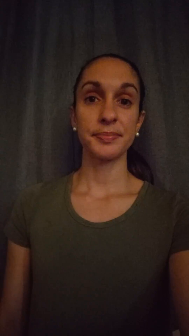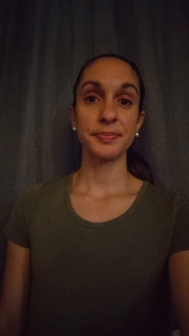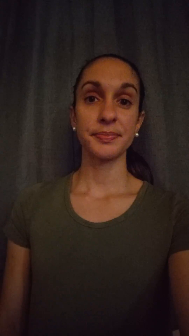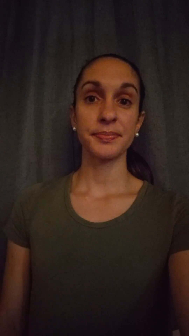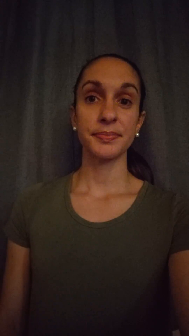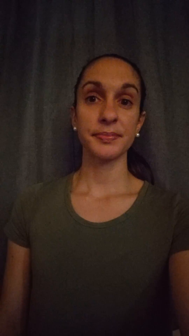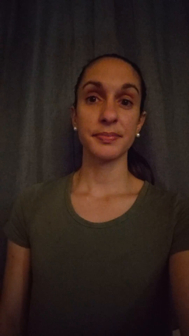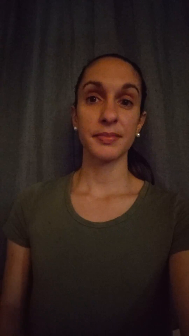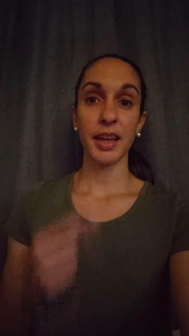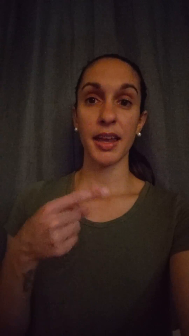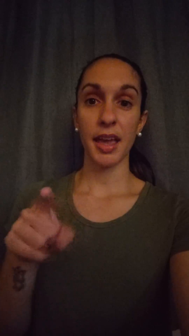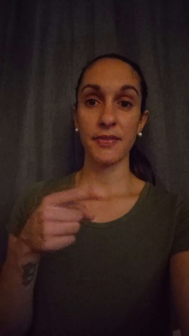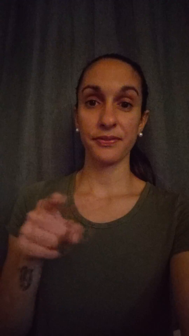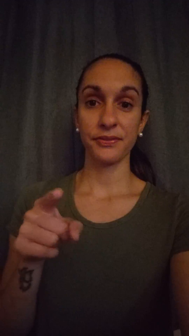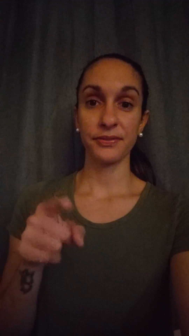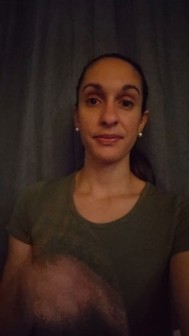knife